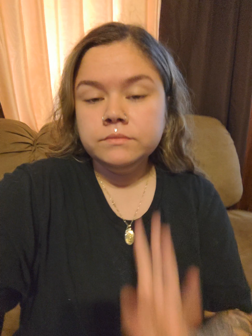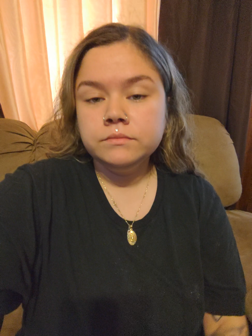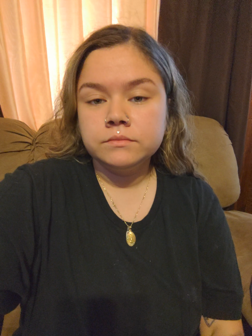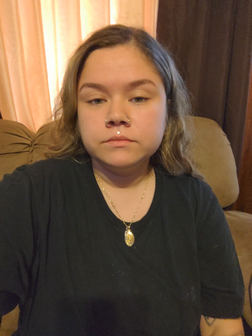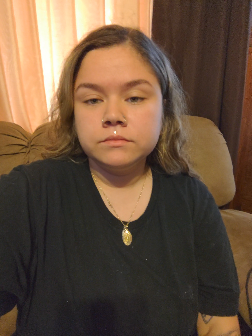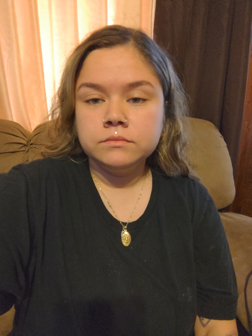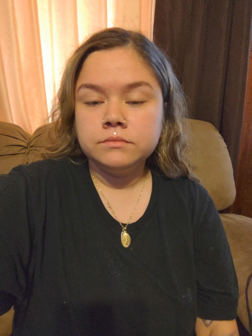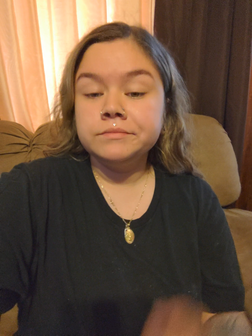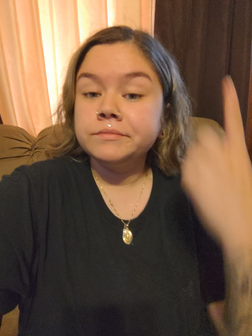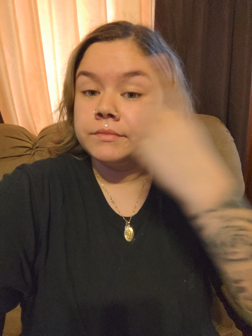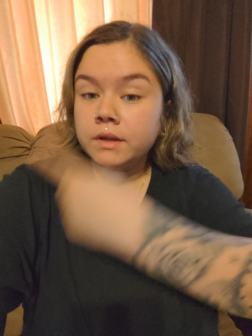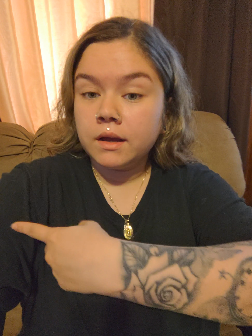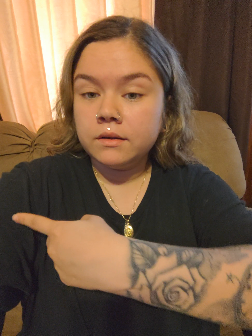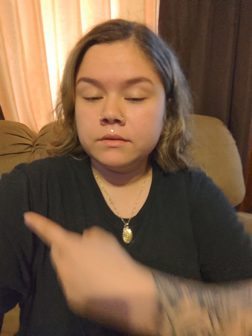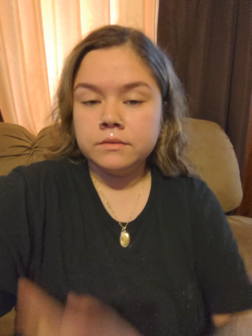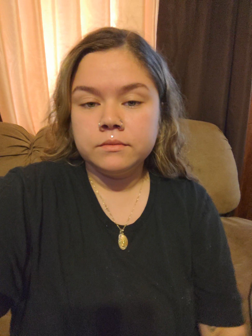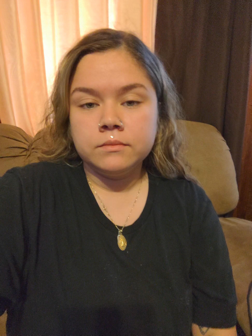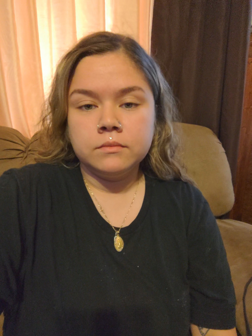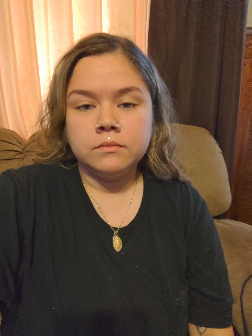day